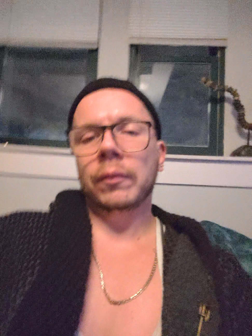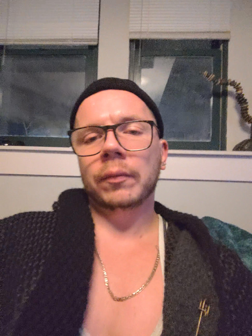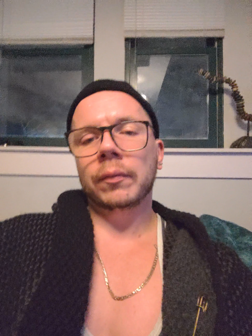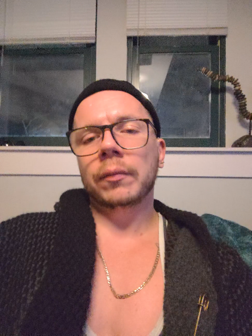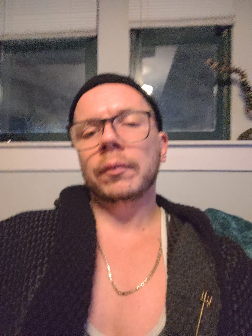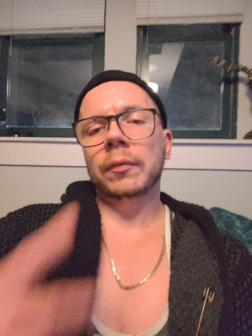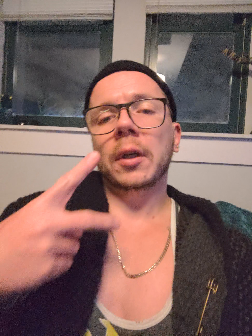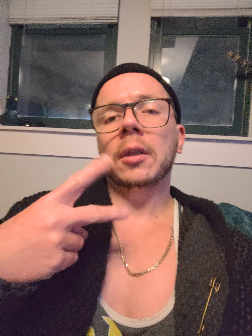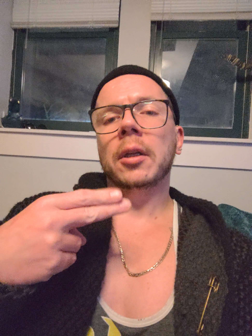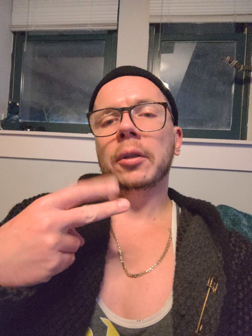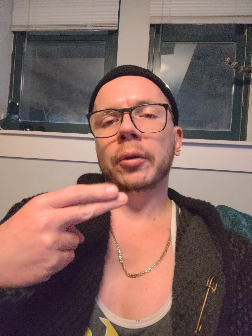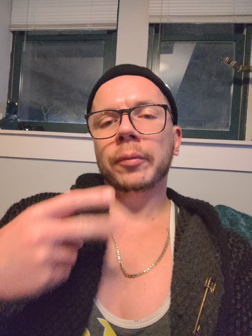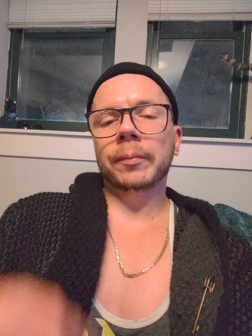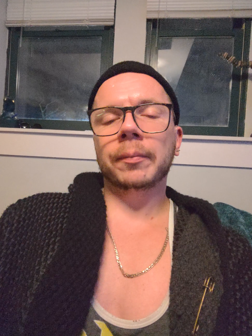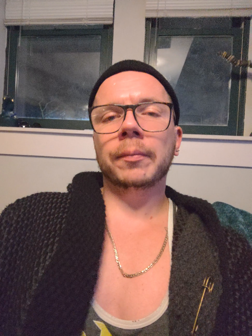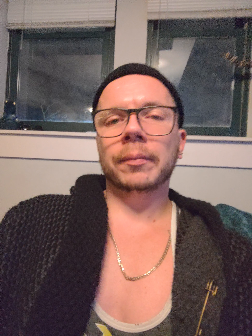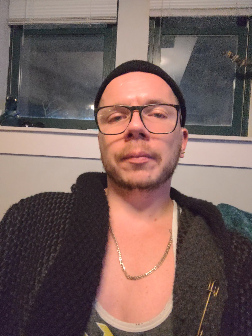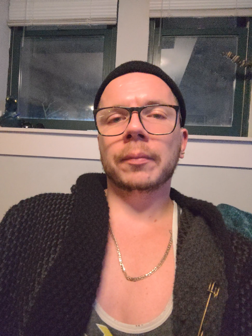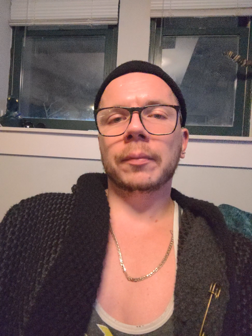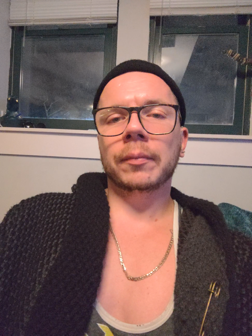scissors